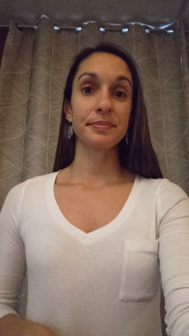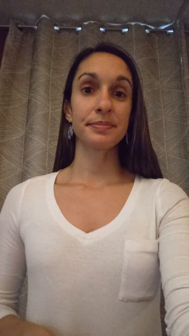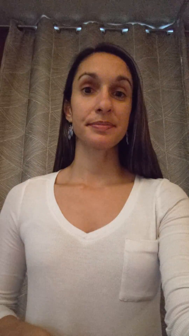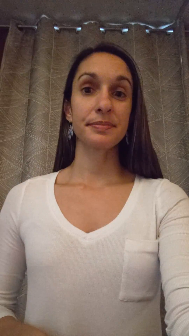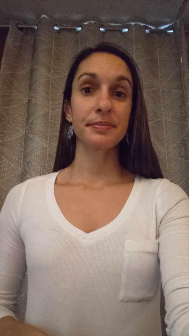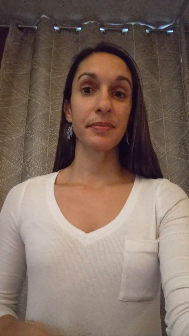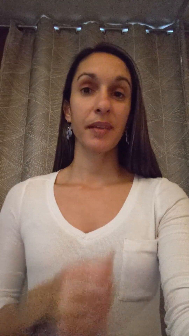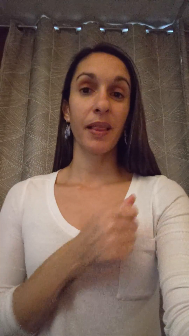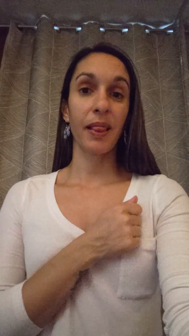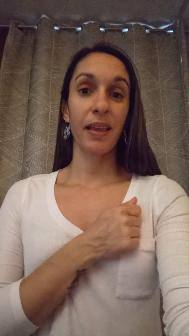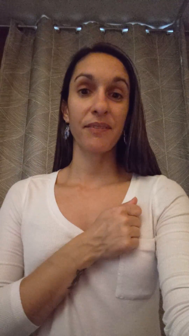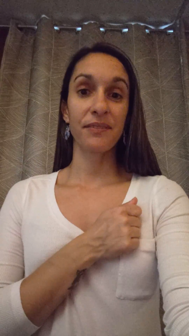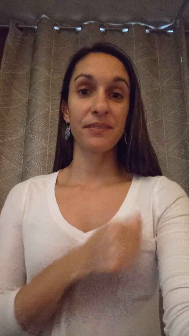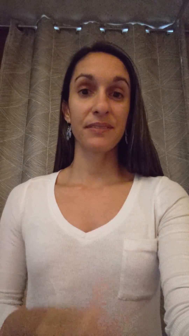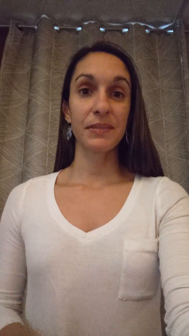love